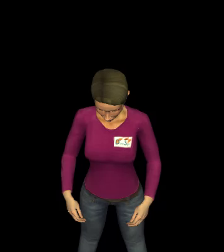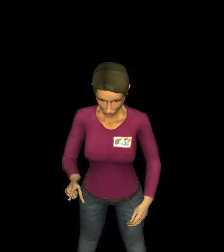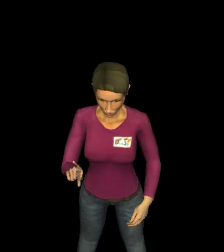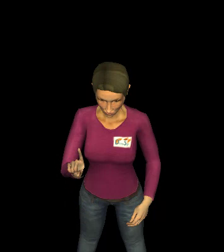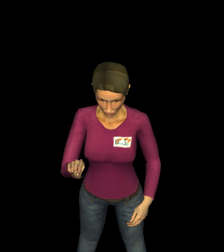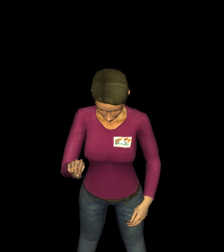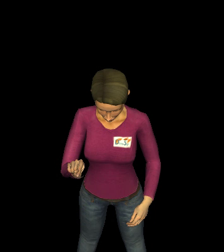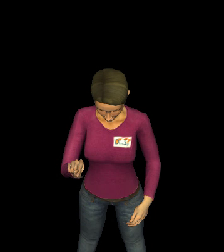20